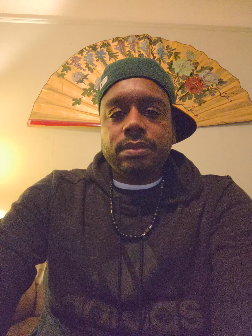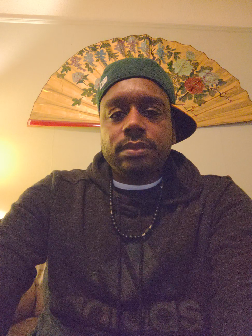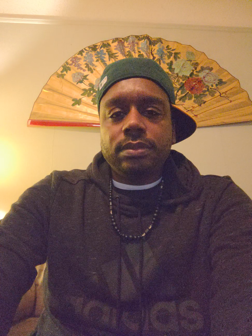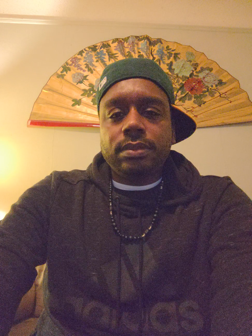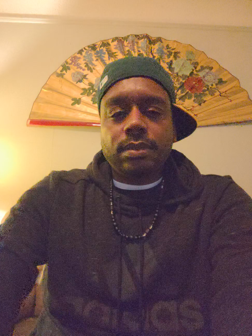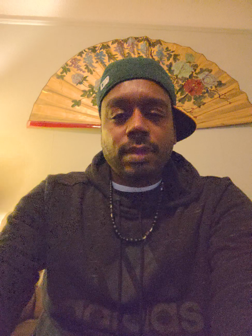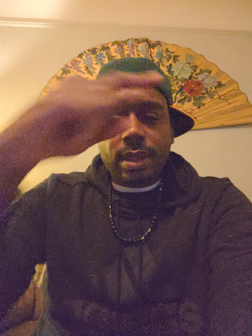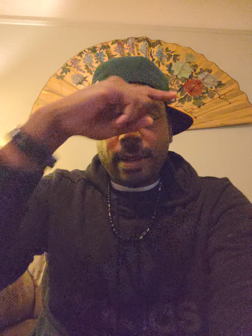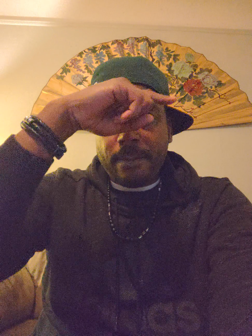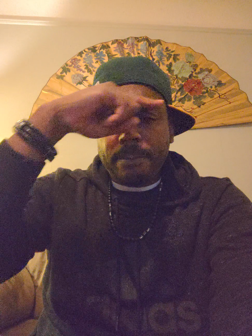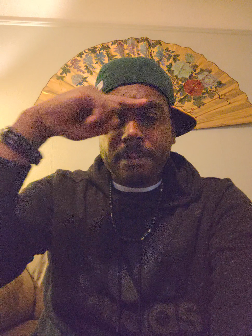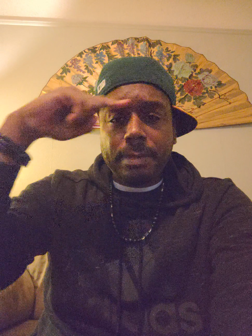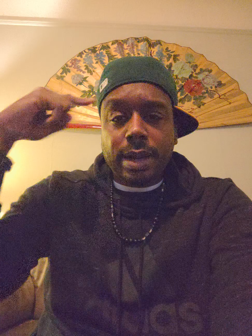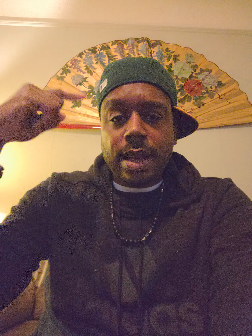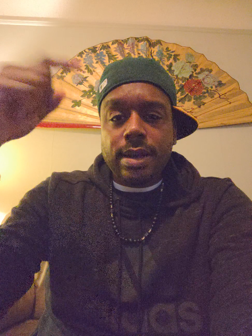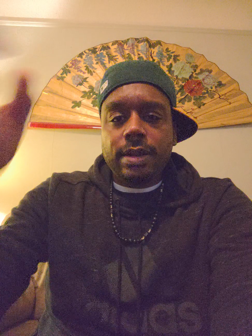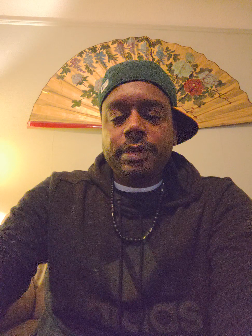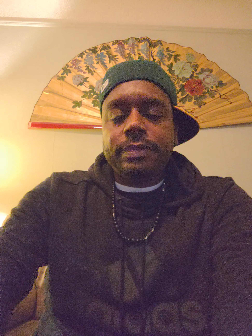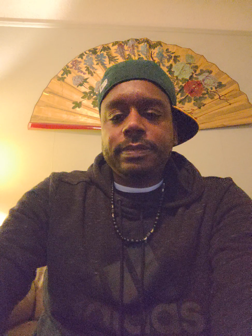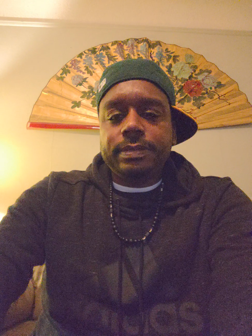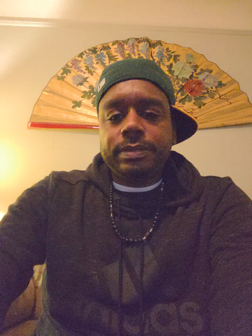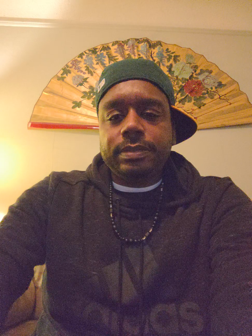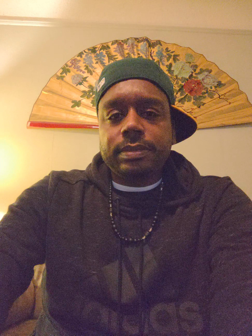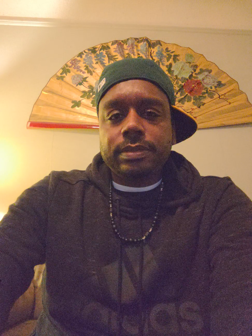black